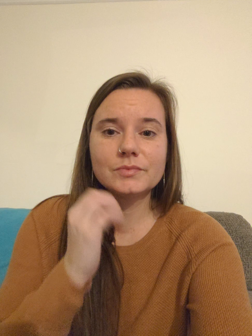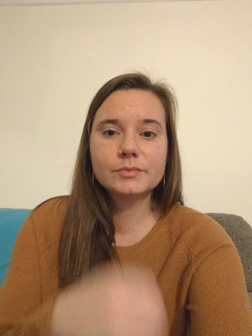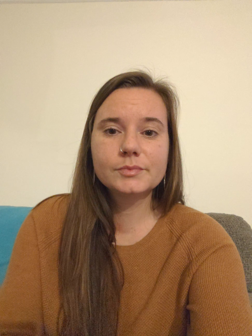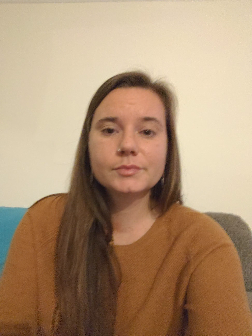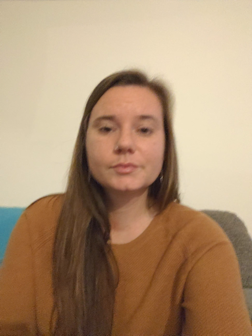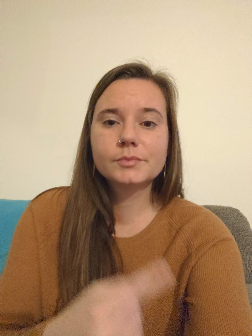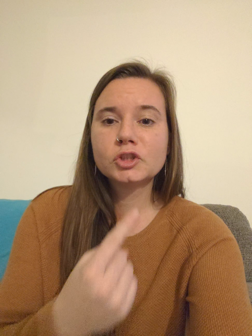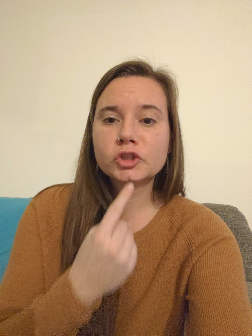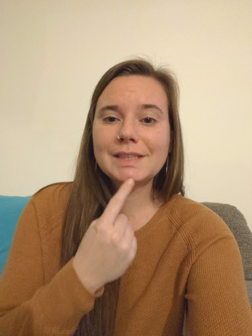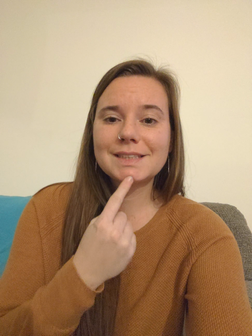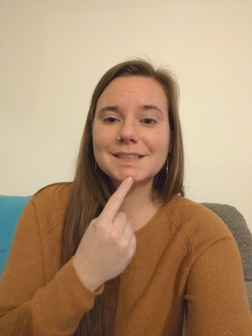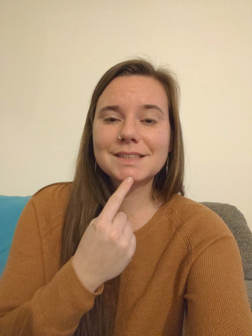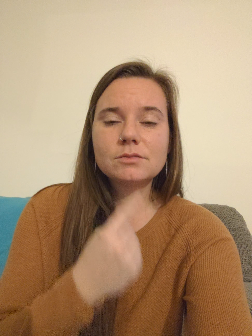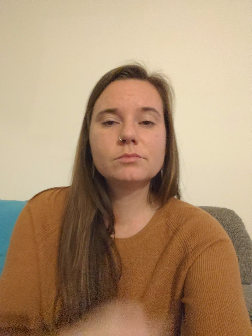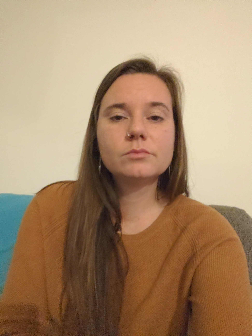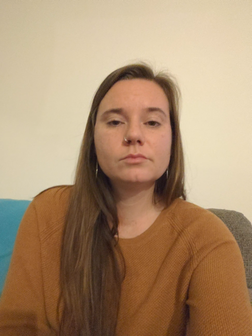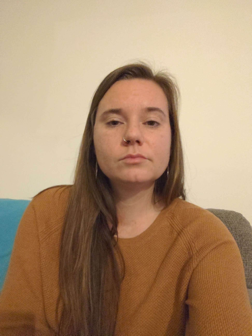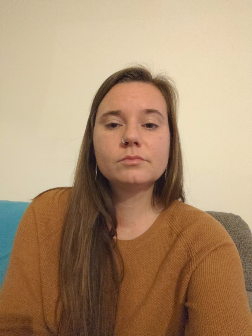chin